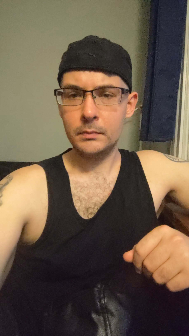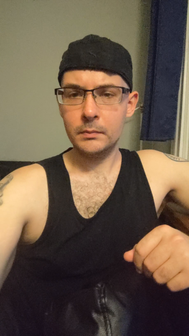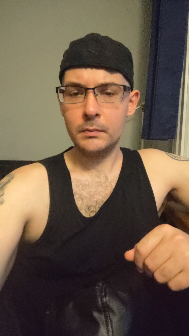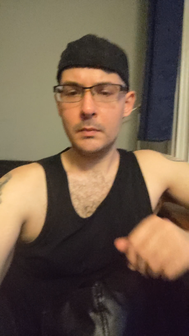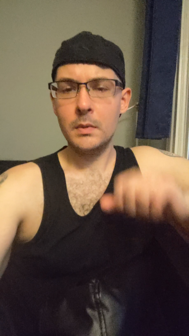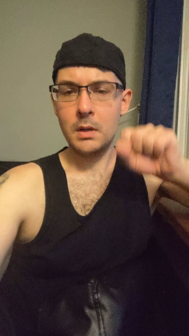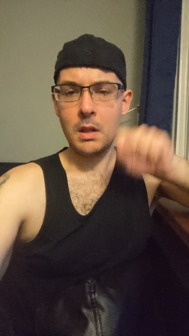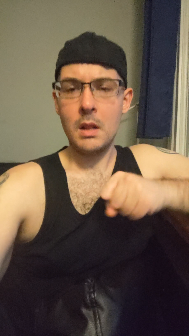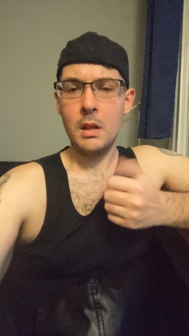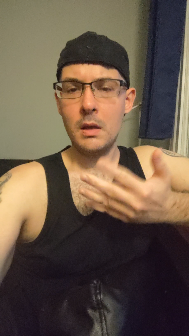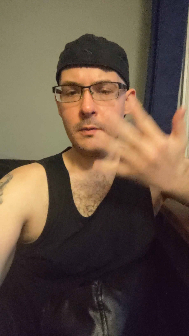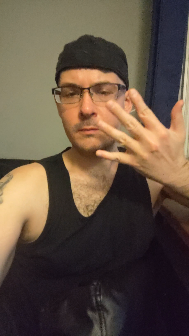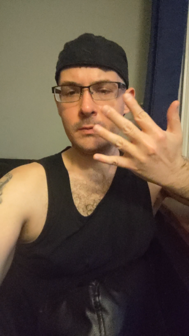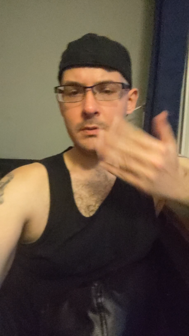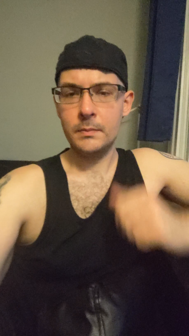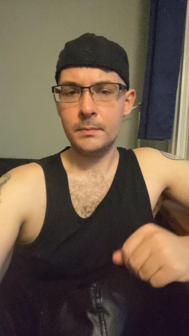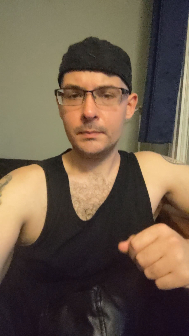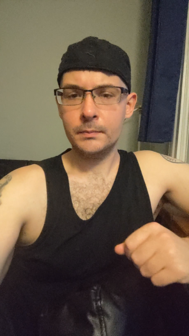gloves